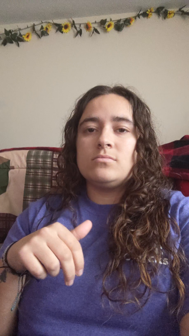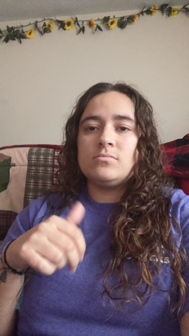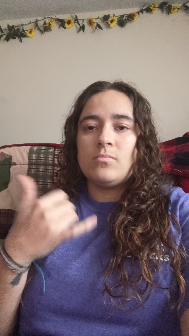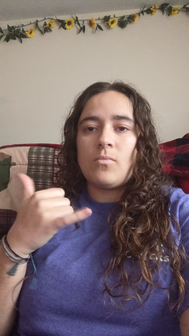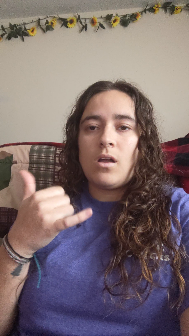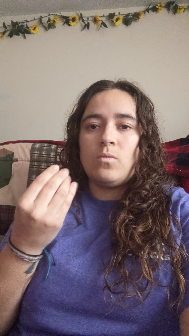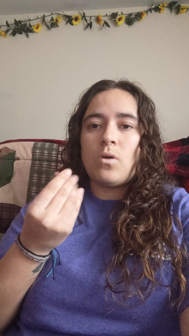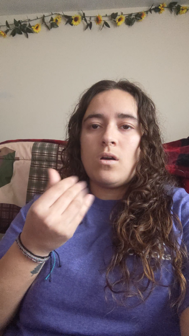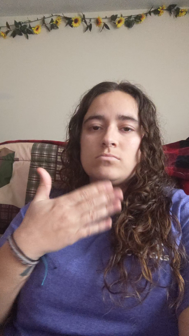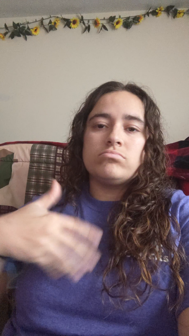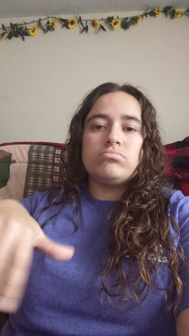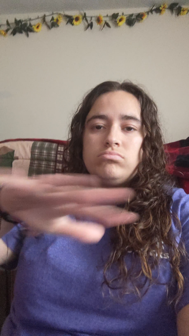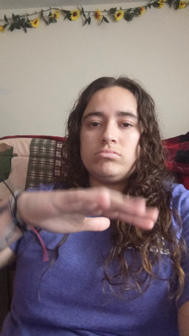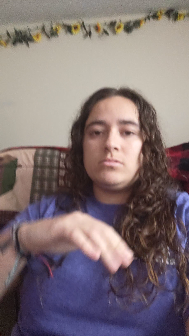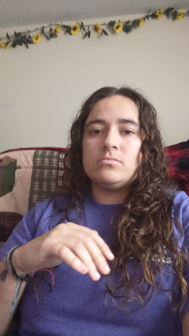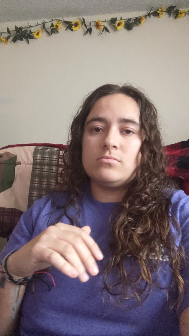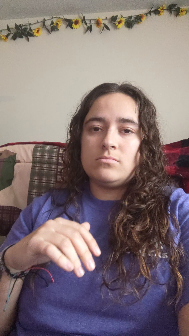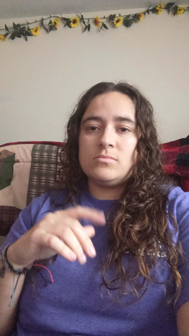playground